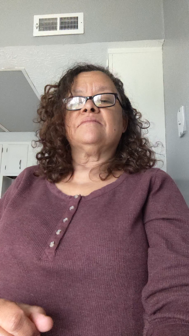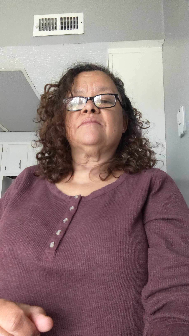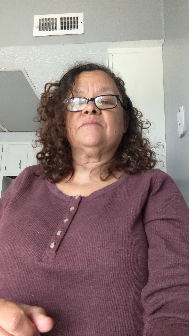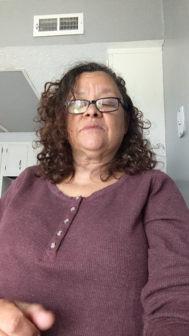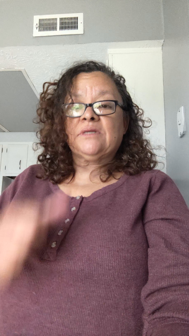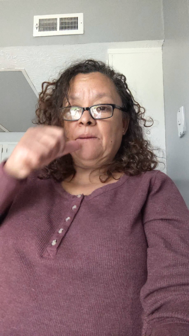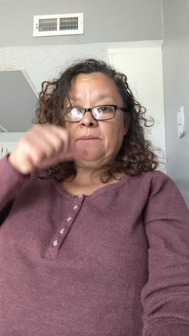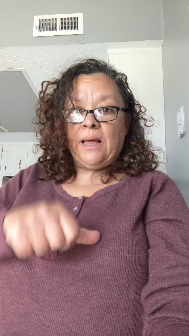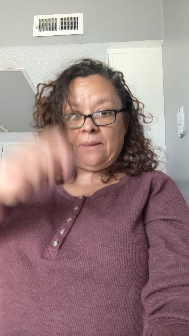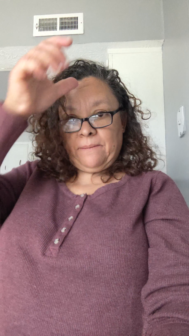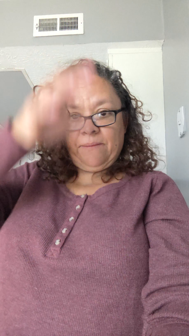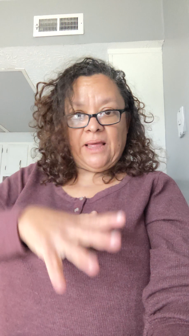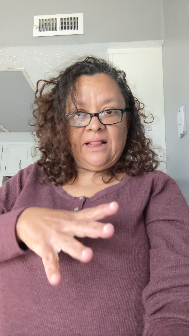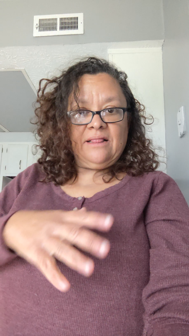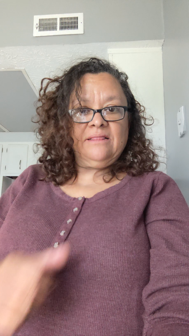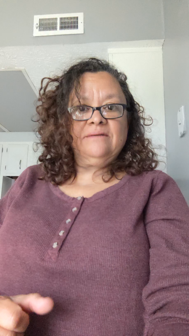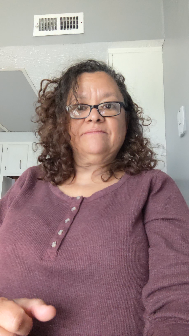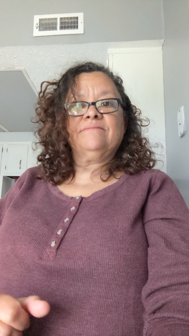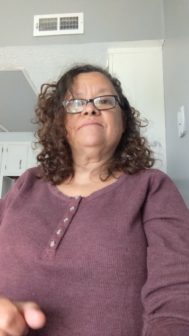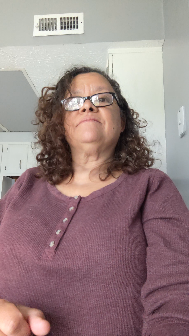mailman